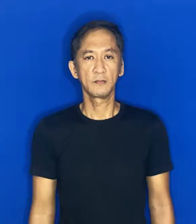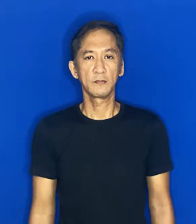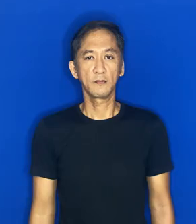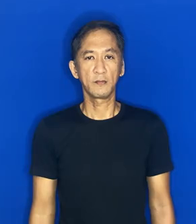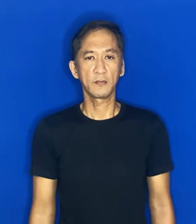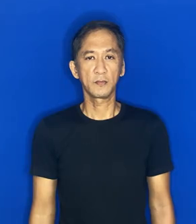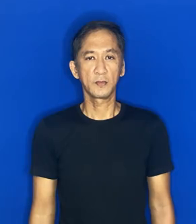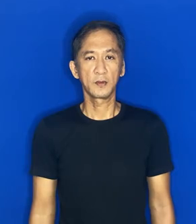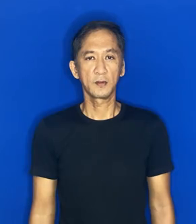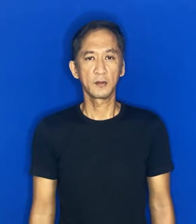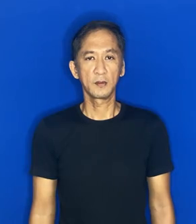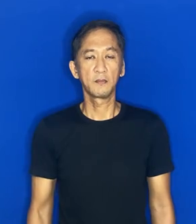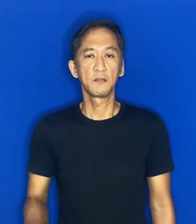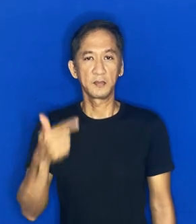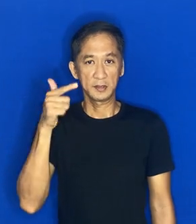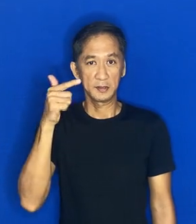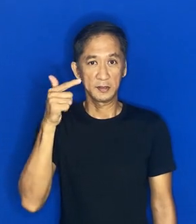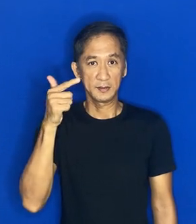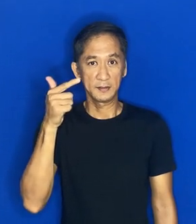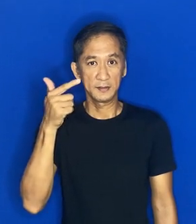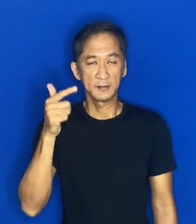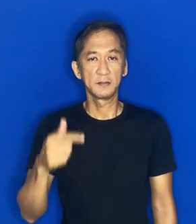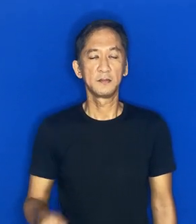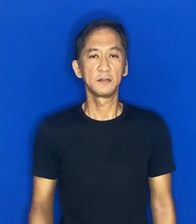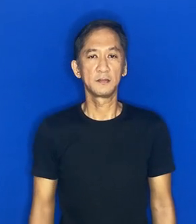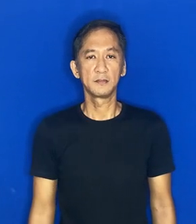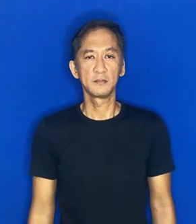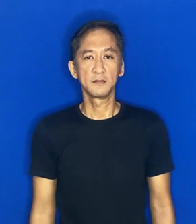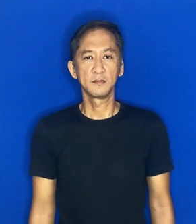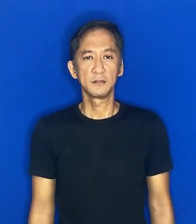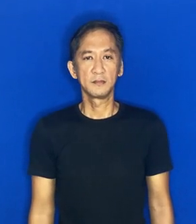green